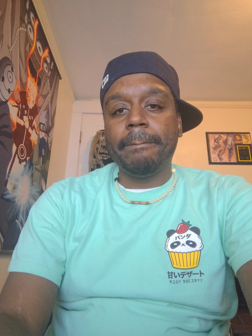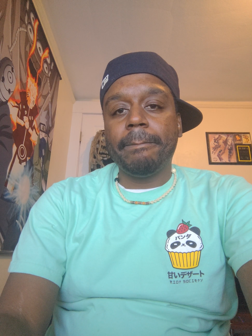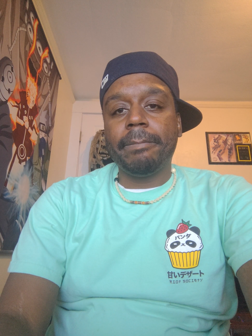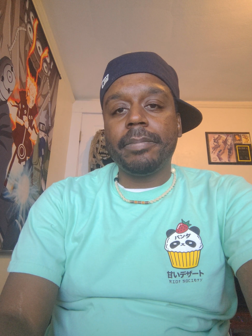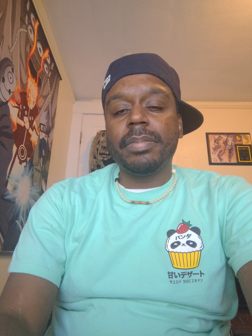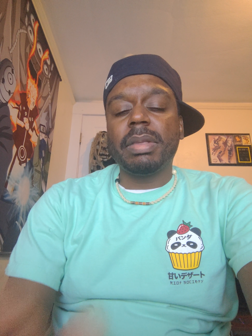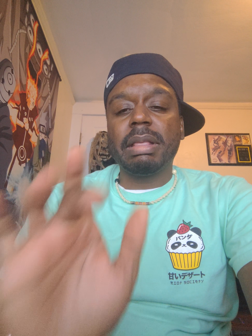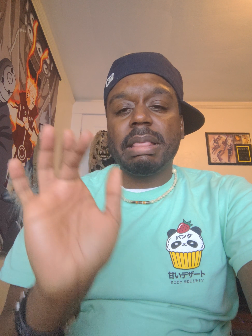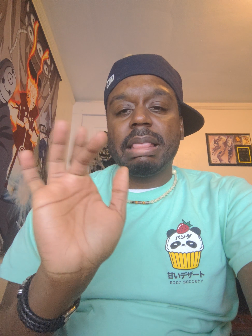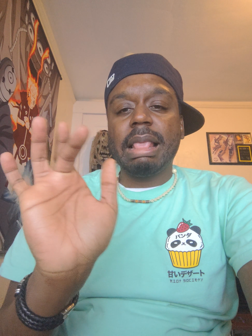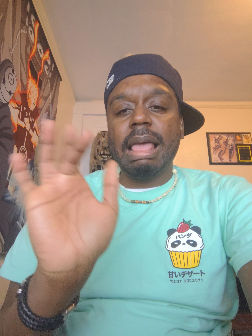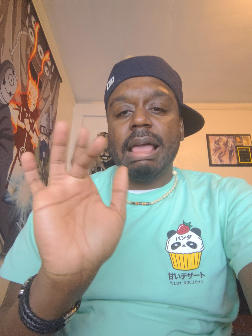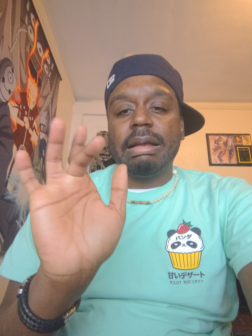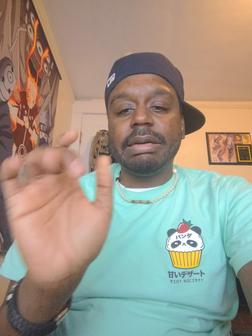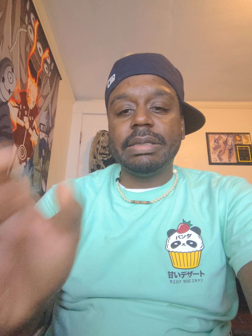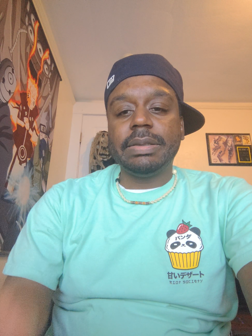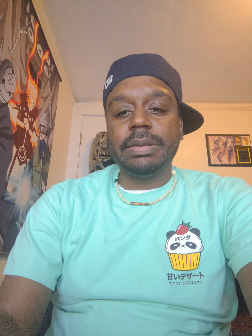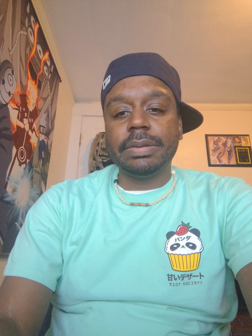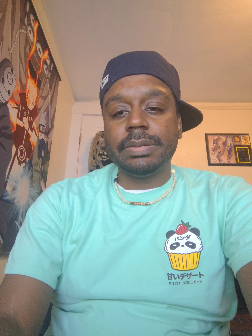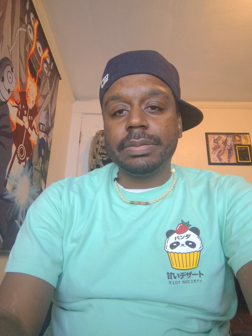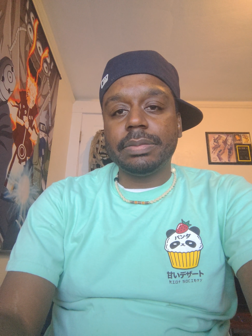yucky